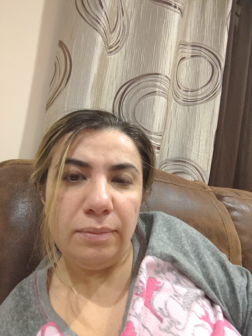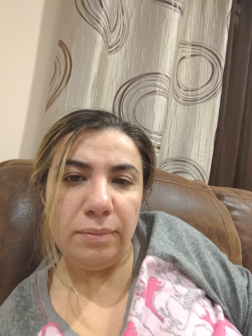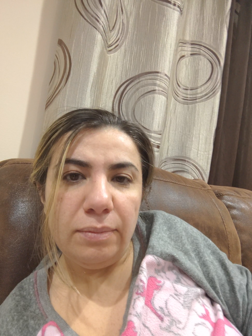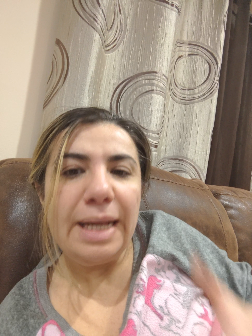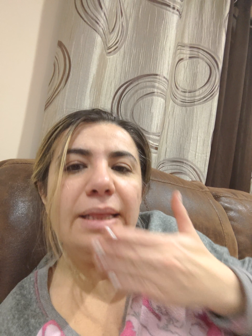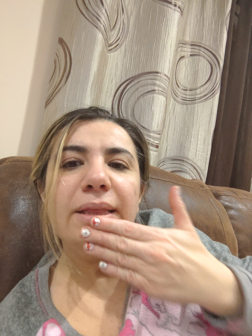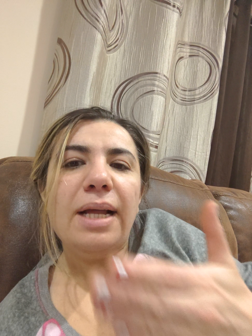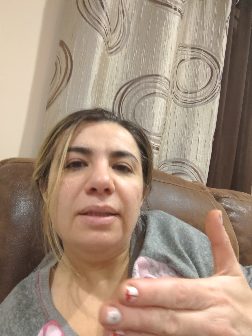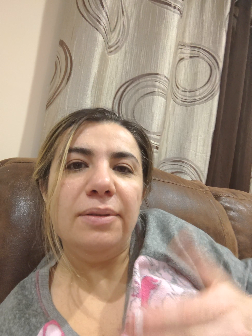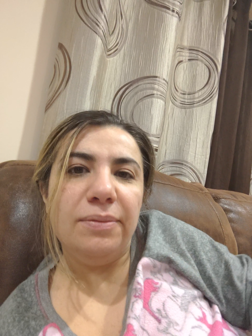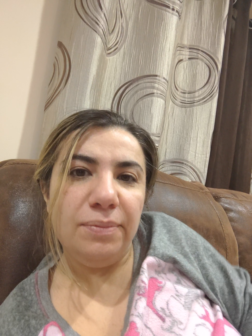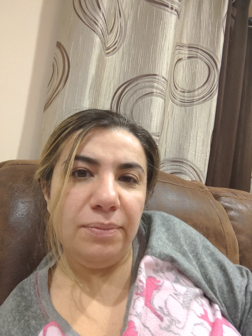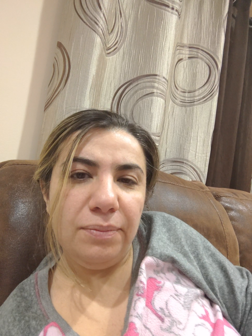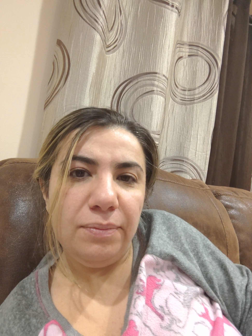thank you